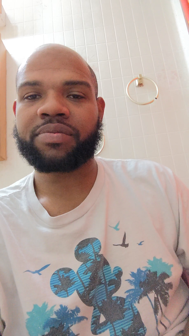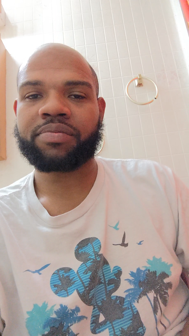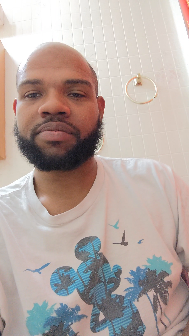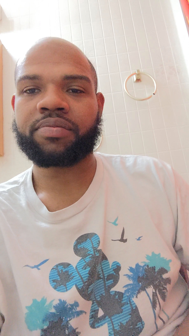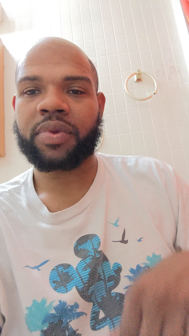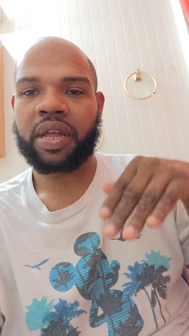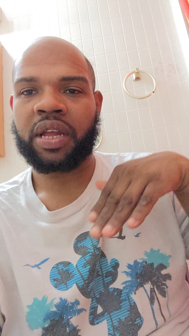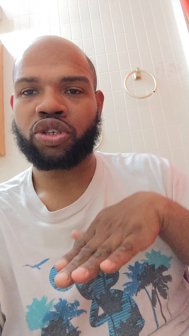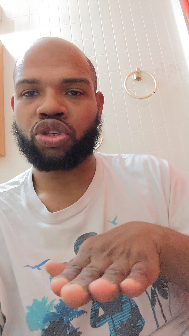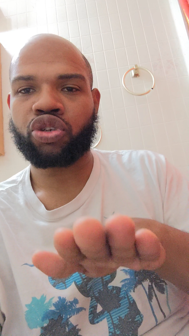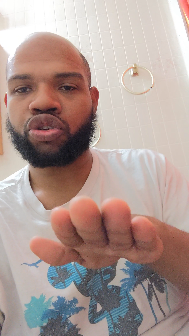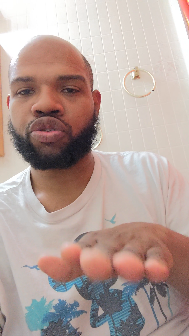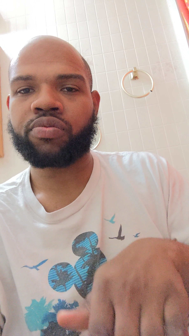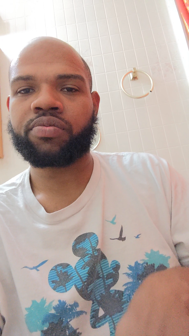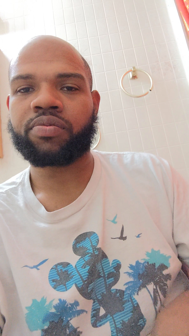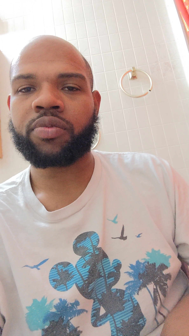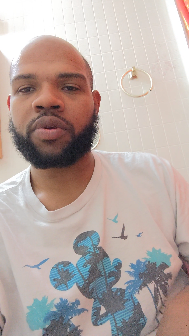enter